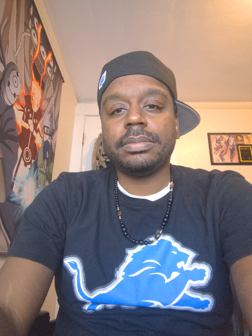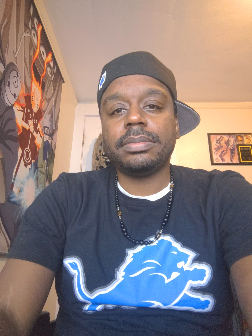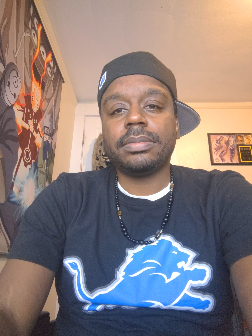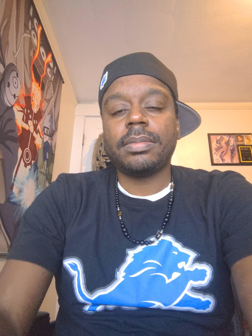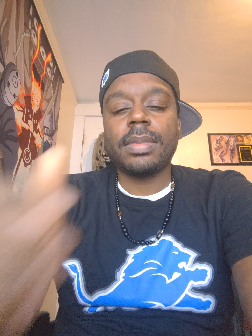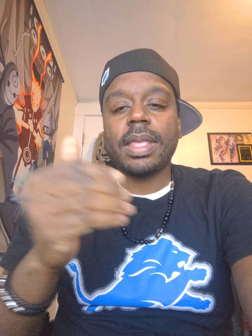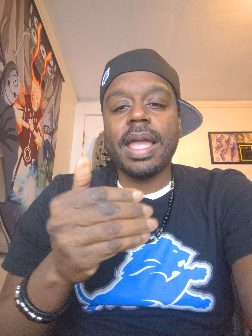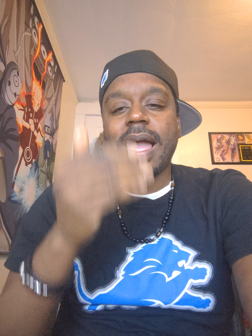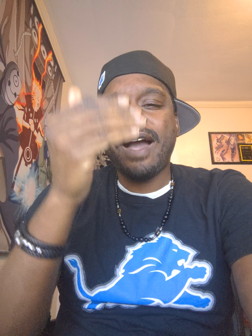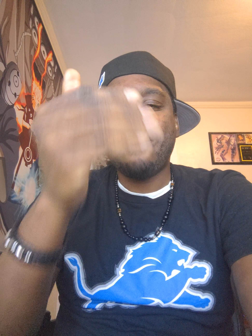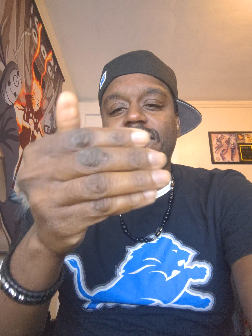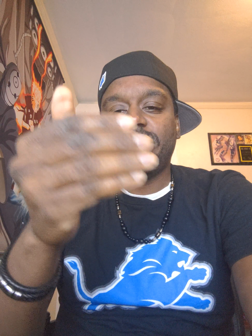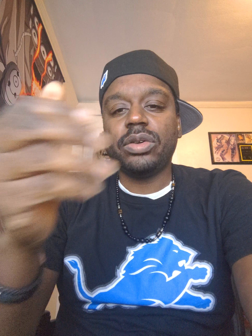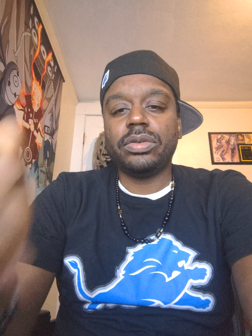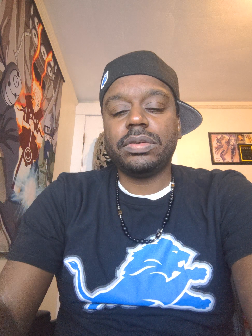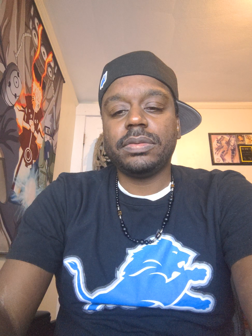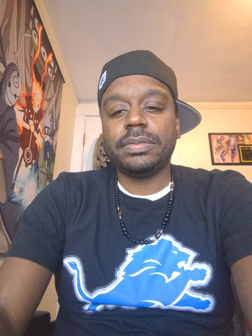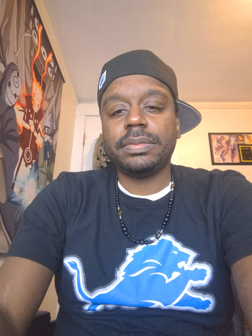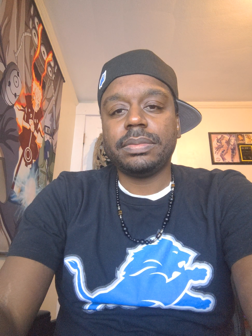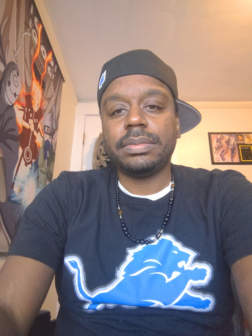after